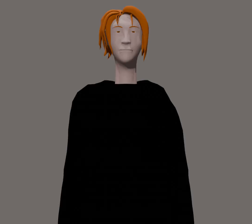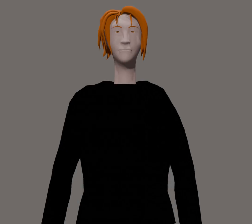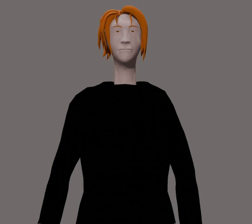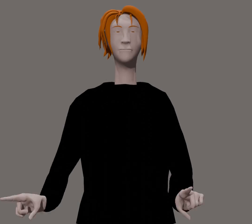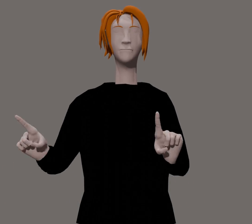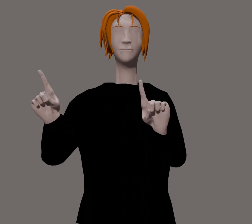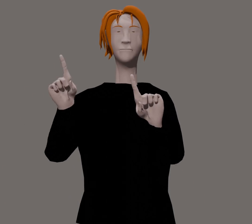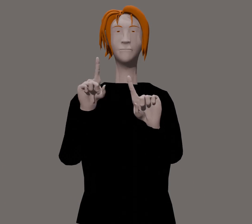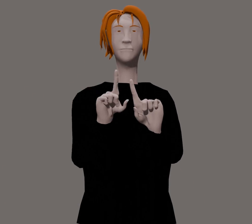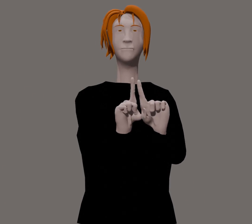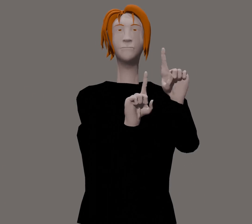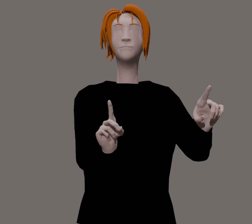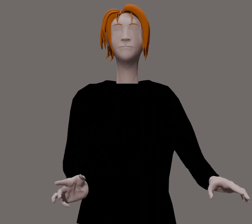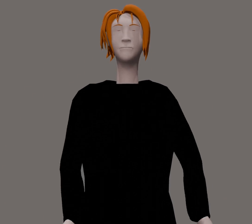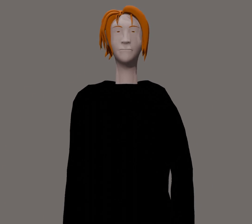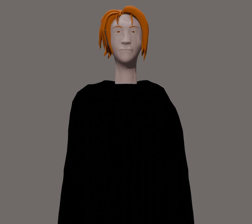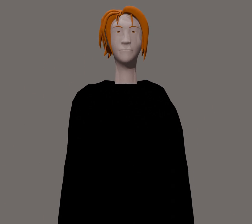Collide Personal